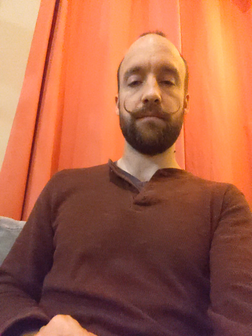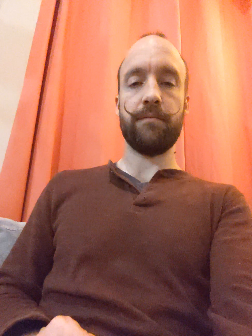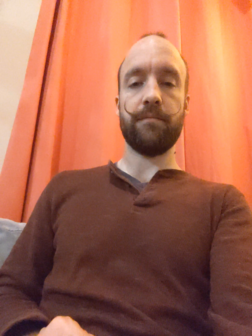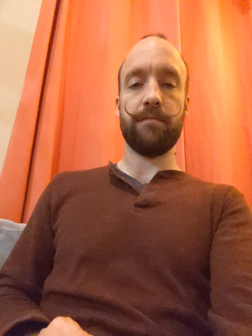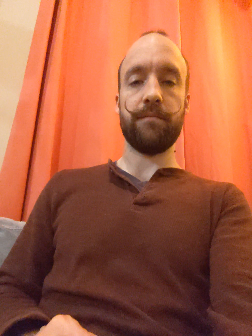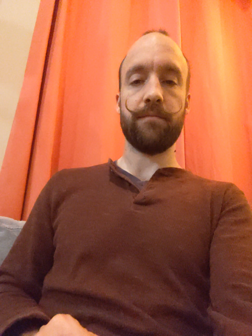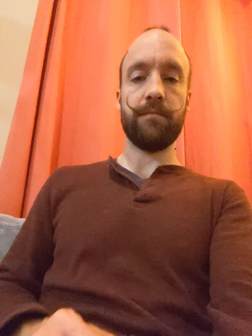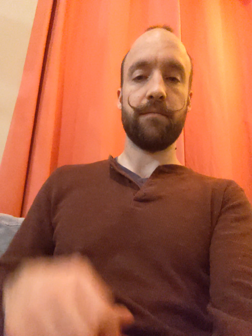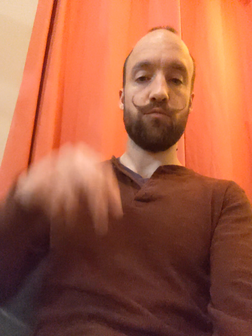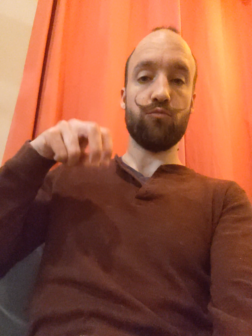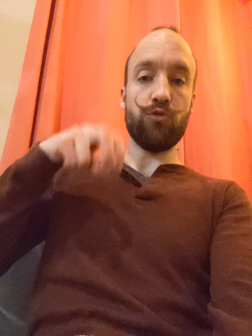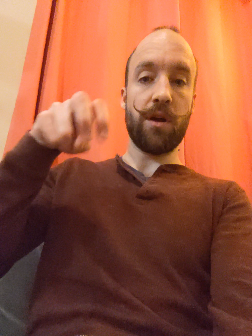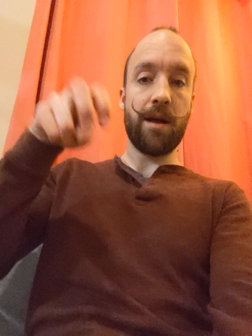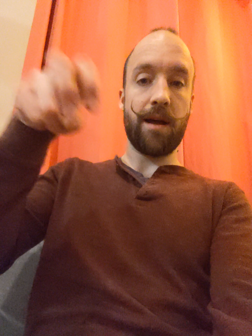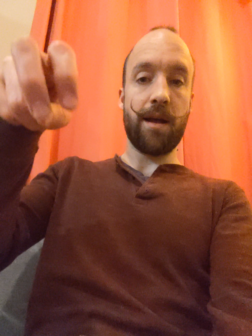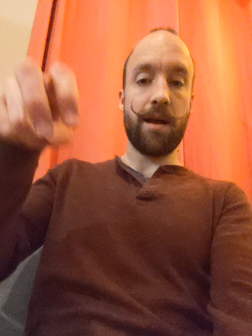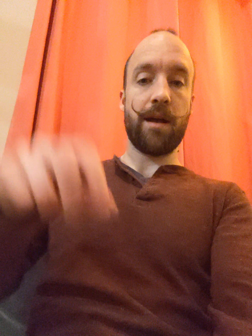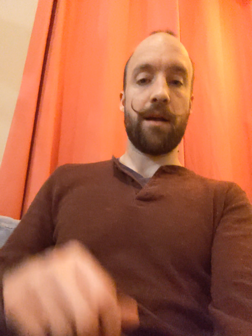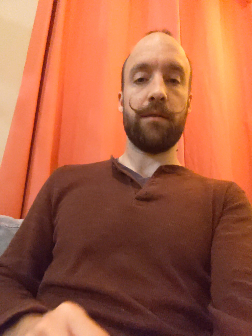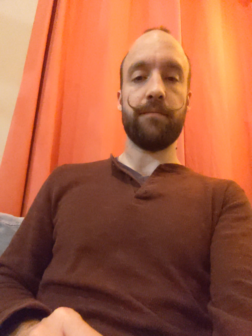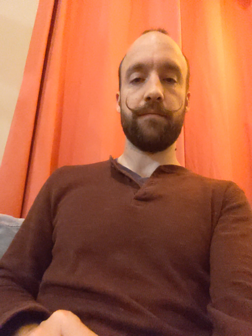ride